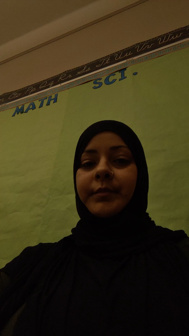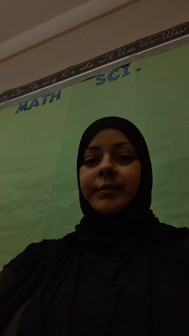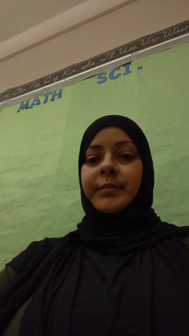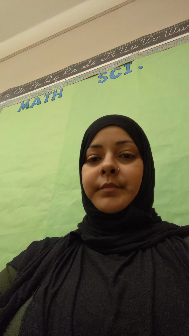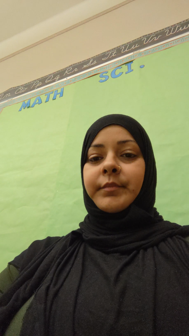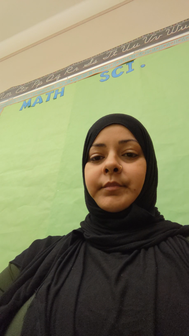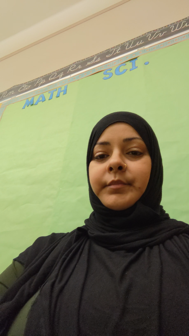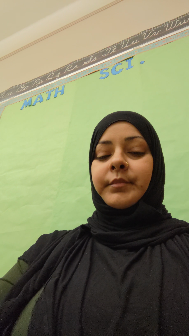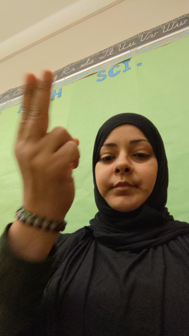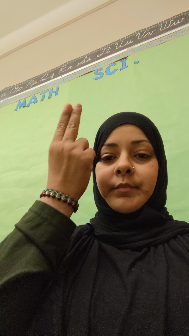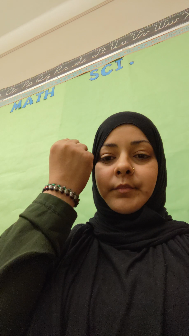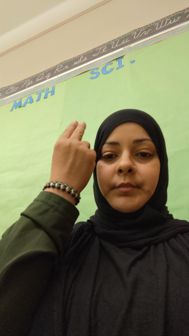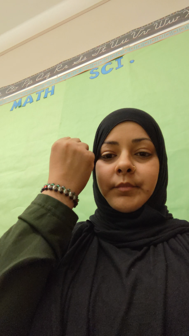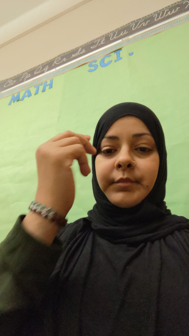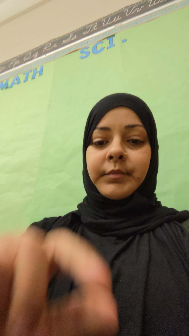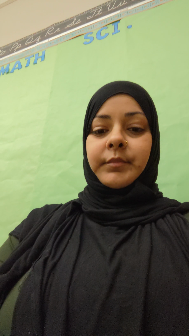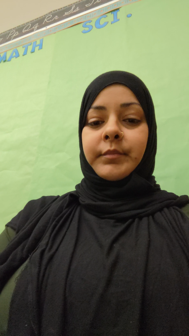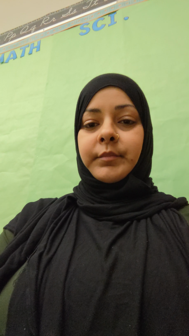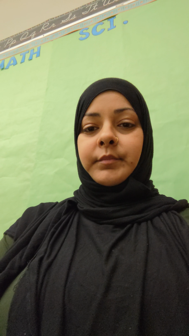rabbit